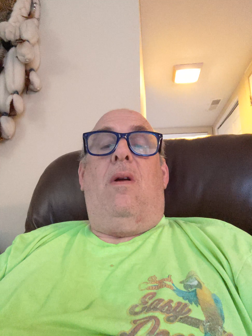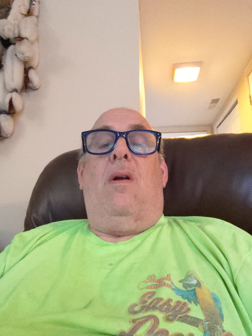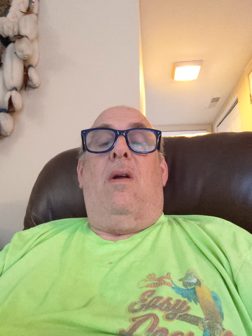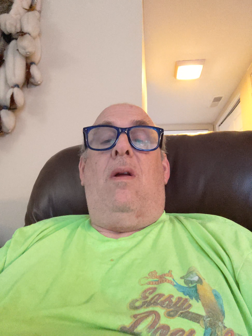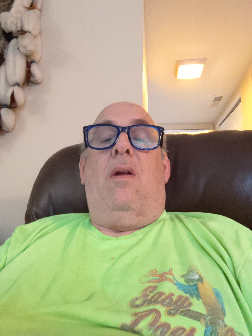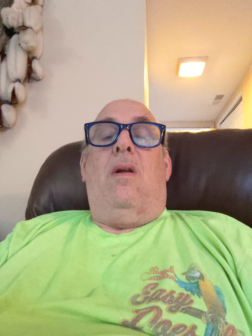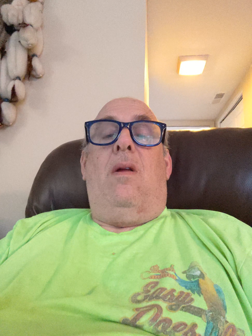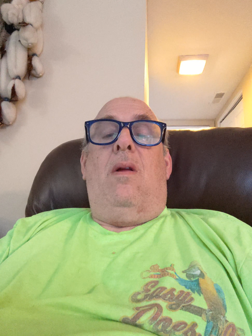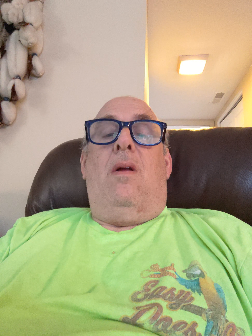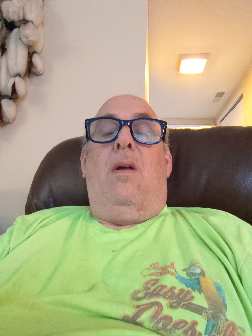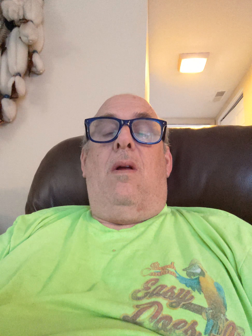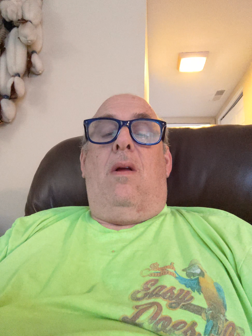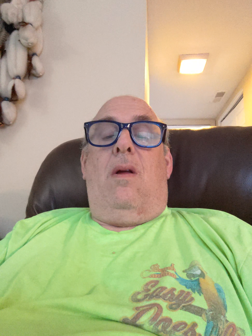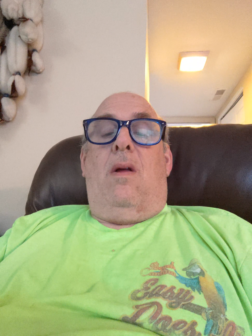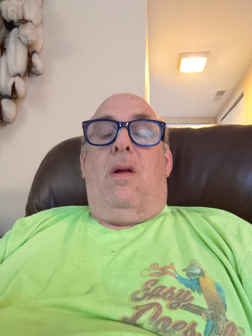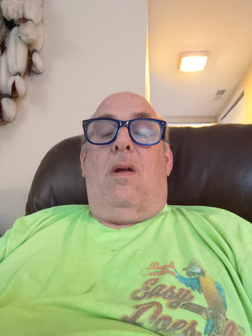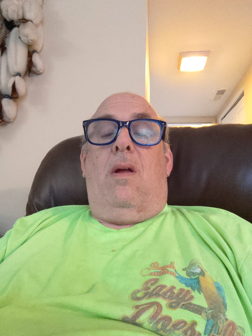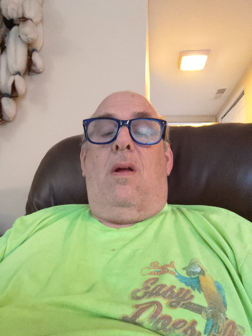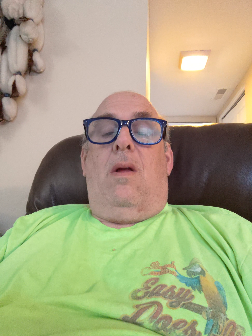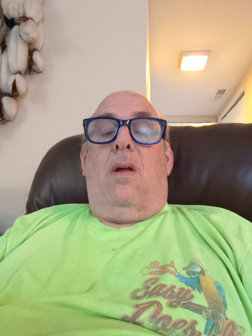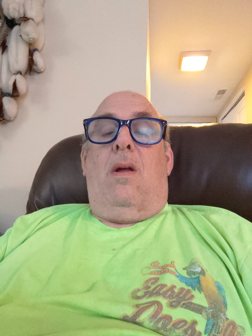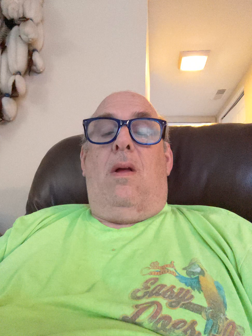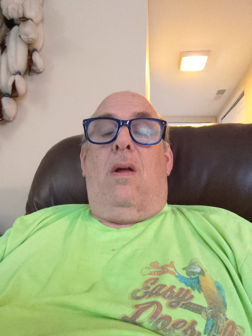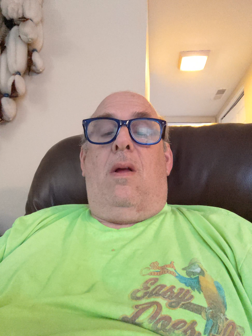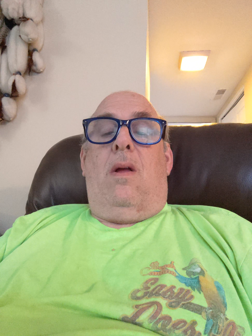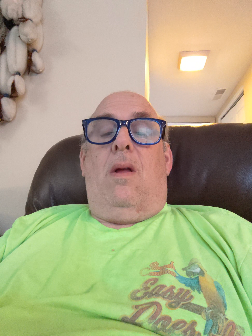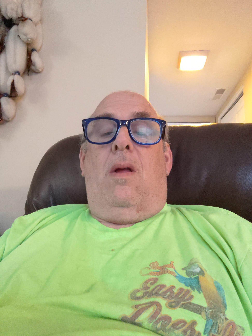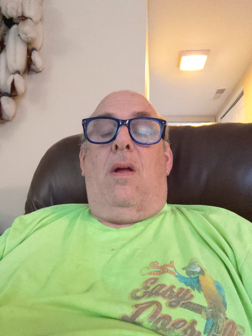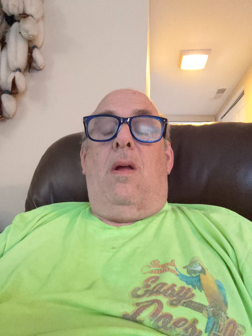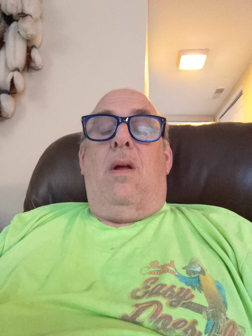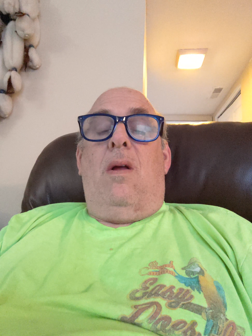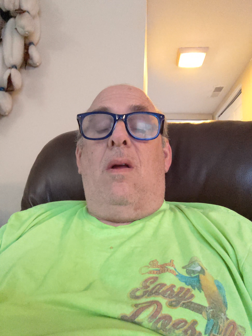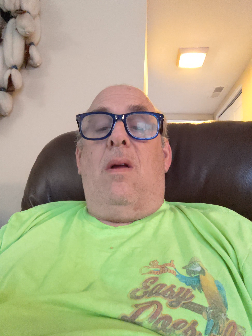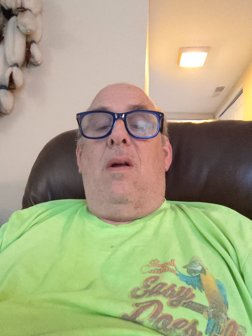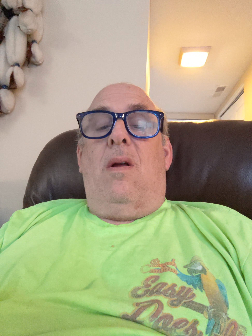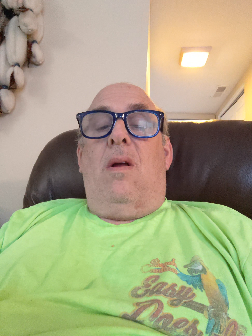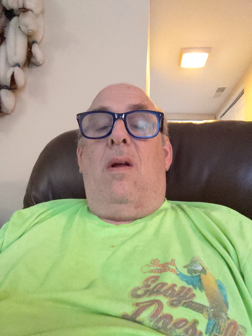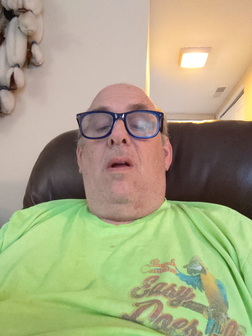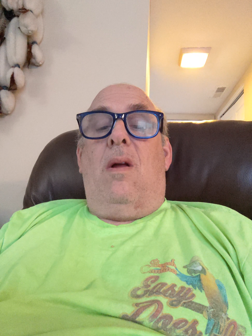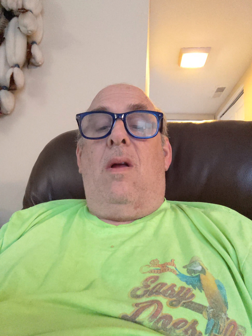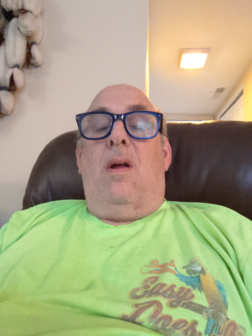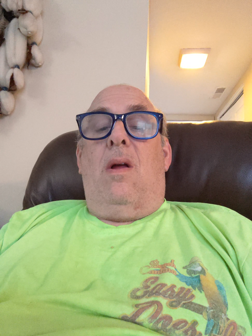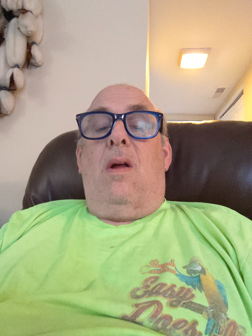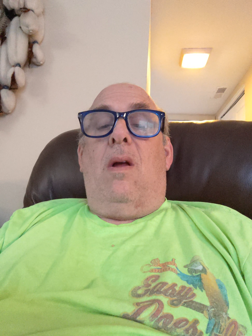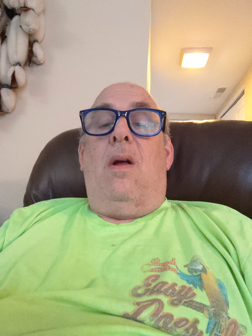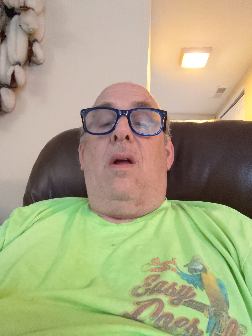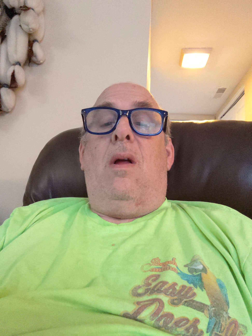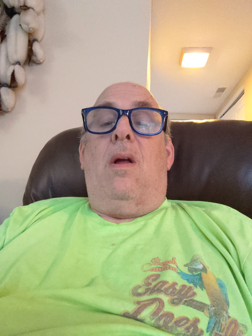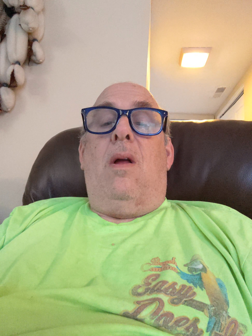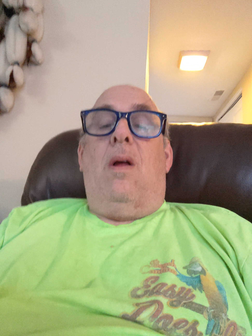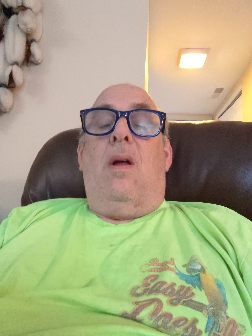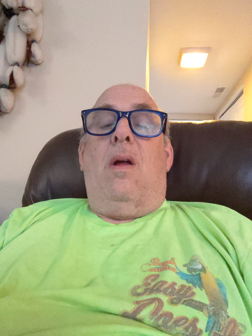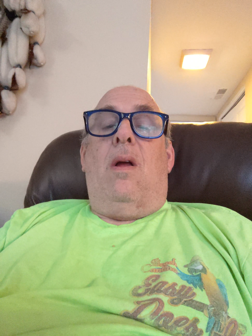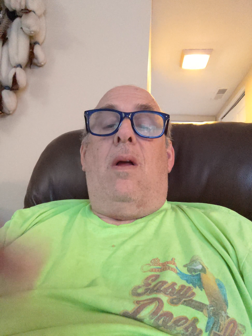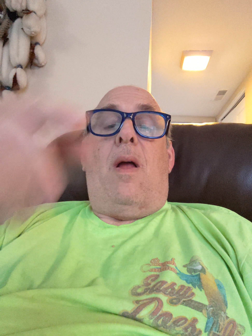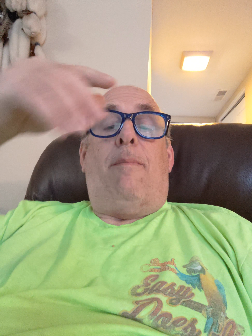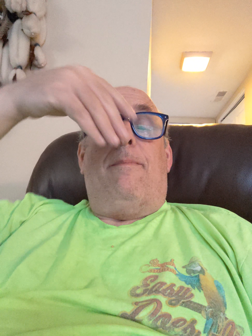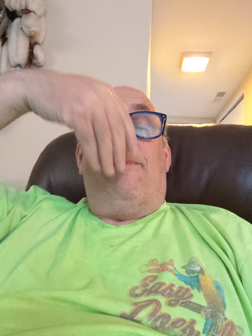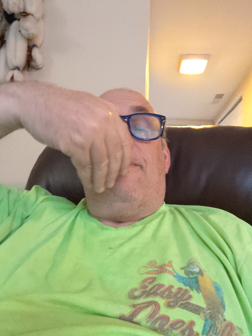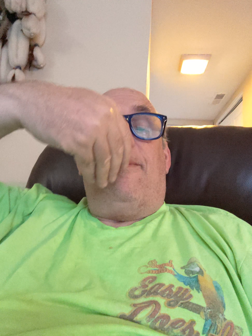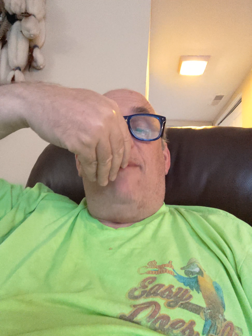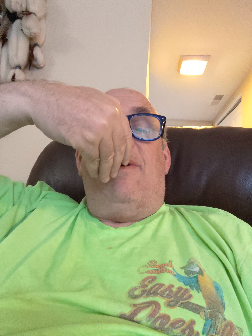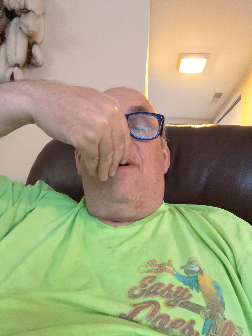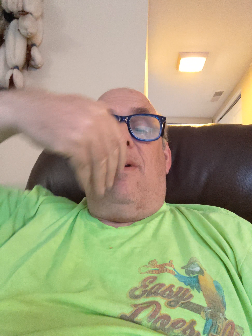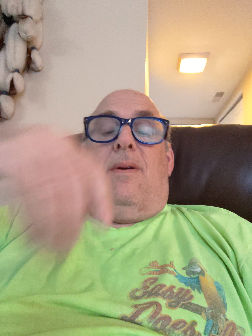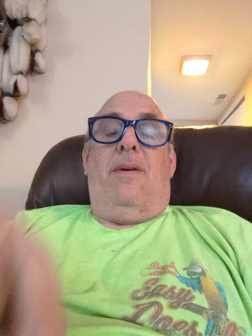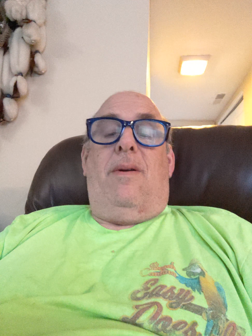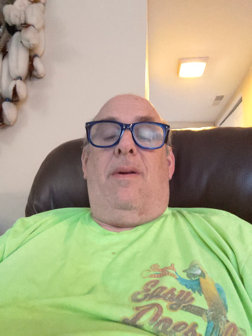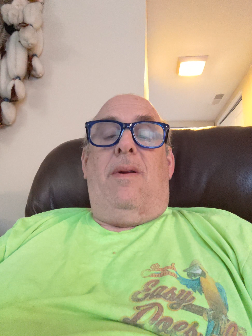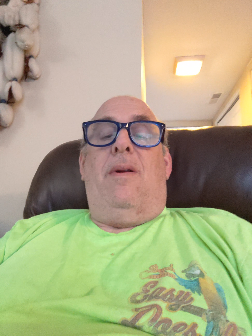pizza